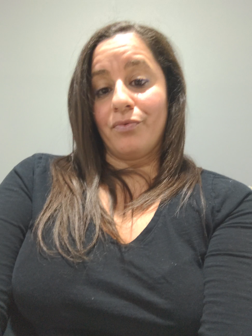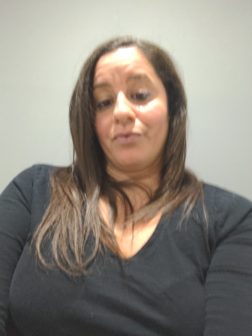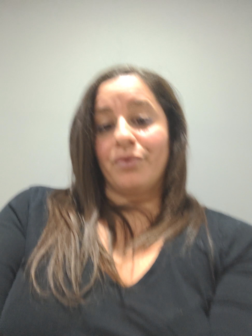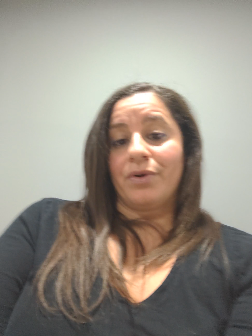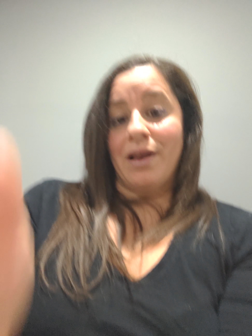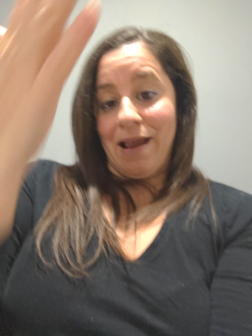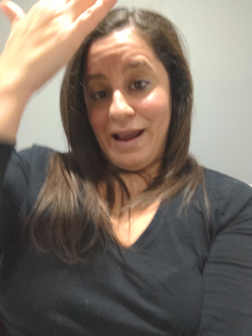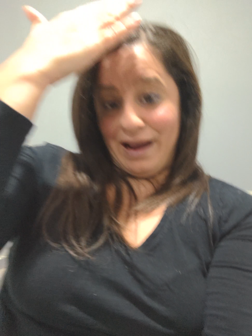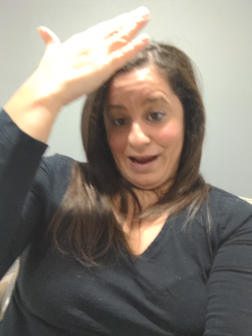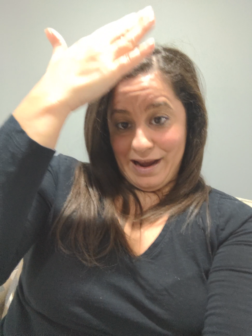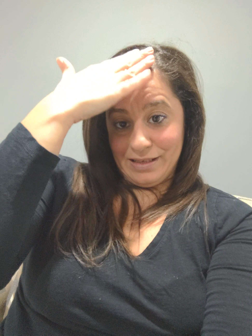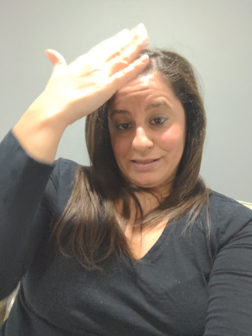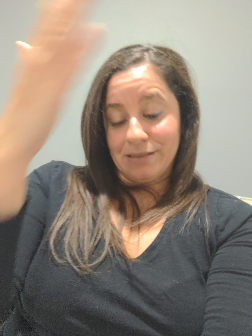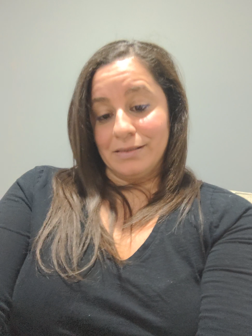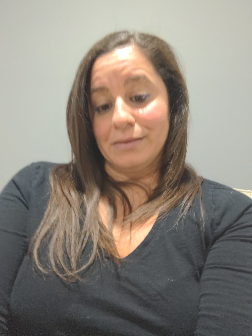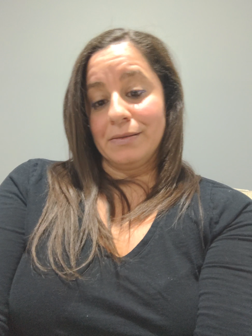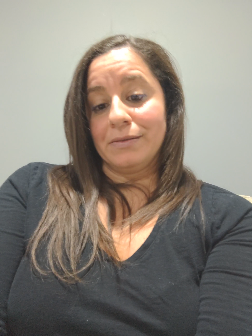hat